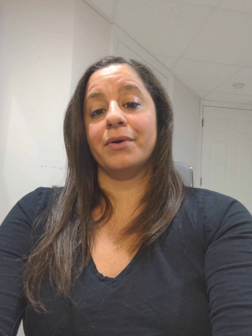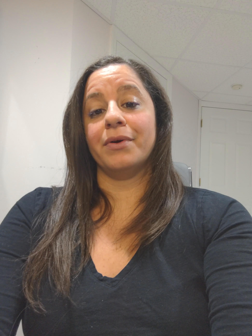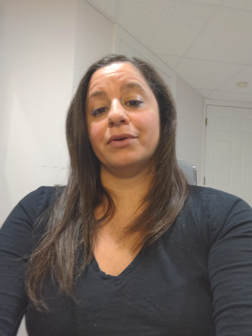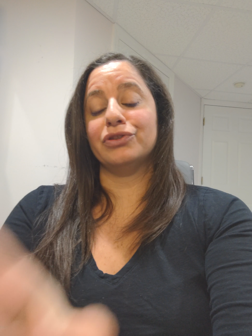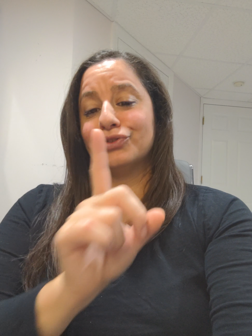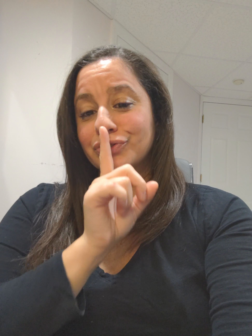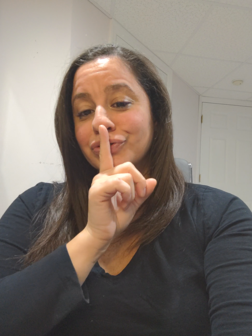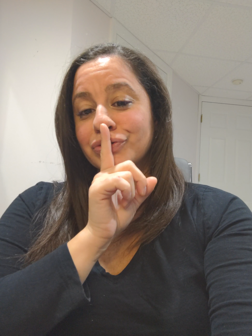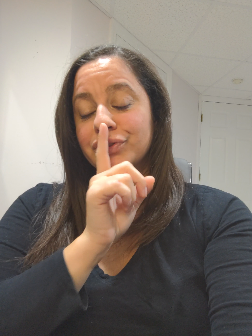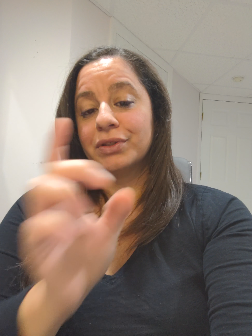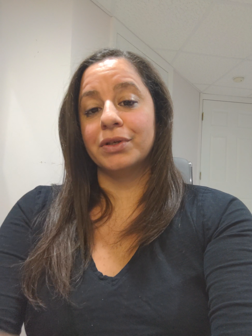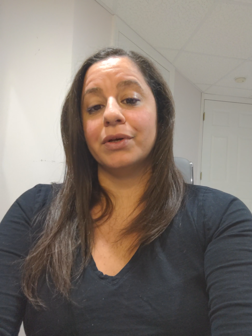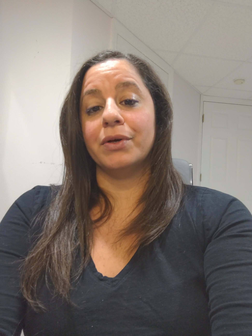shhh